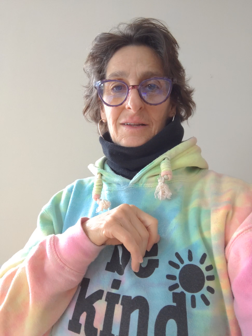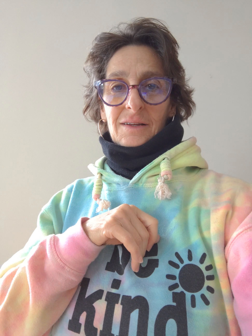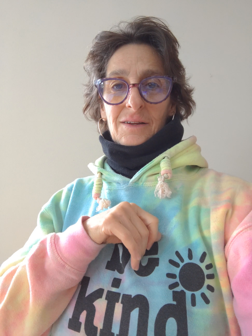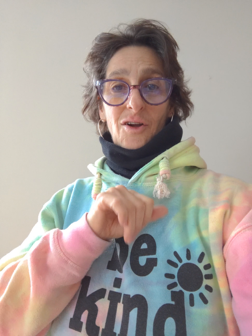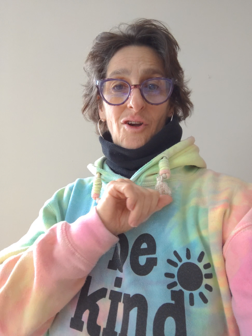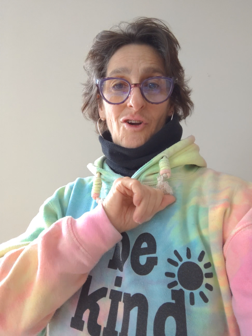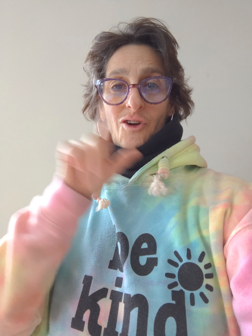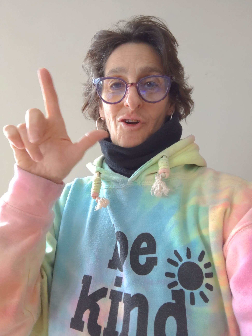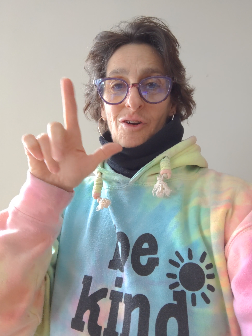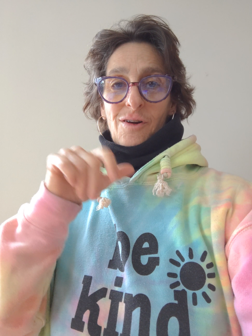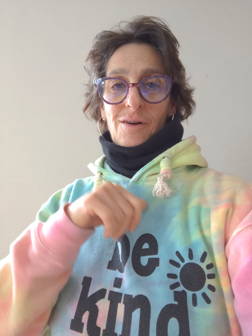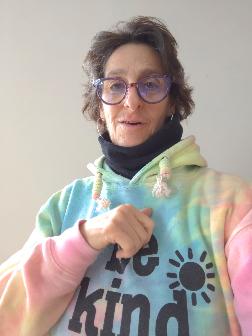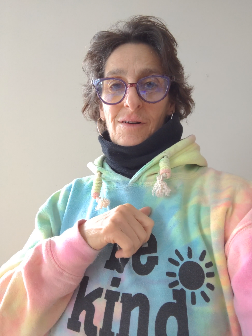all